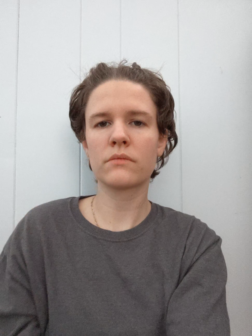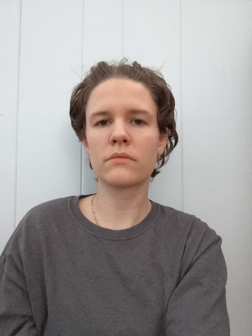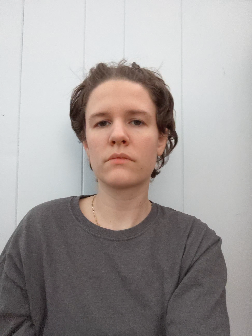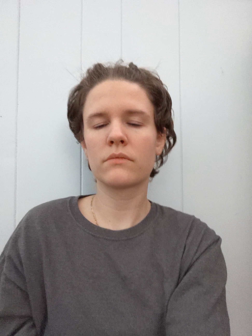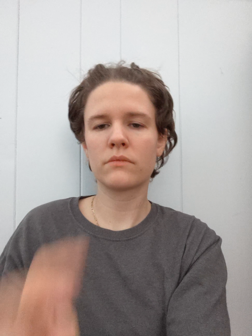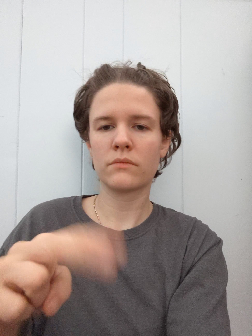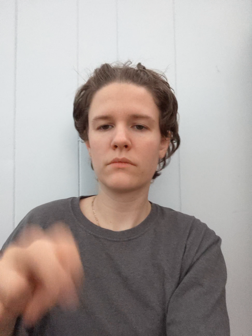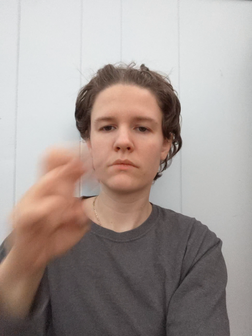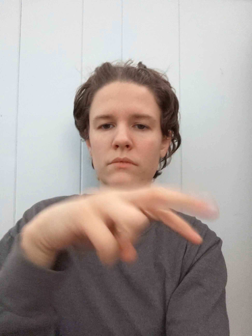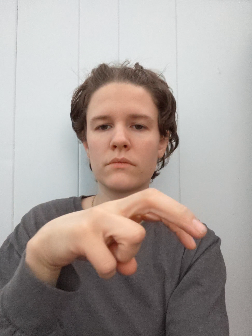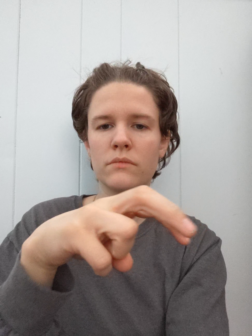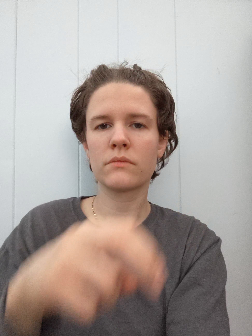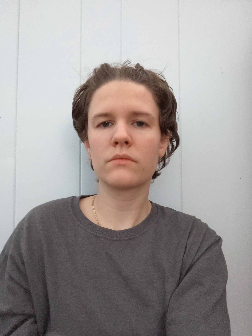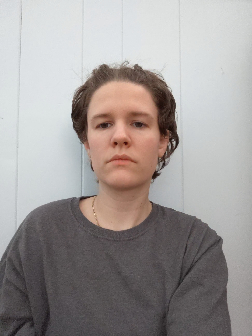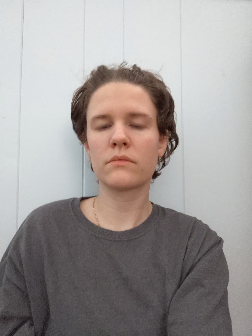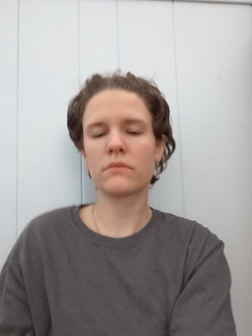jump